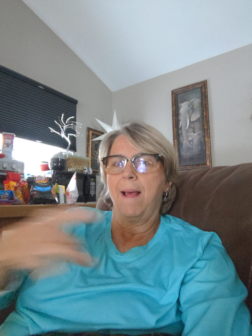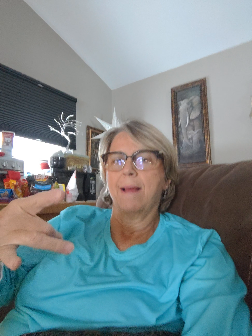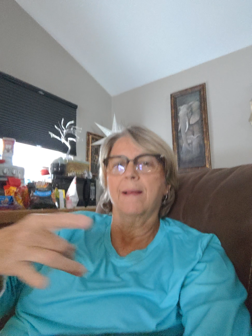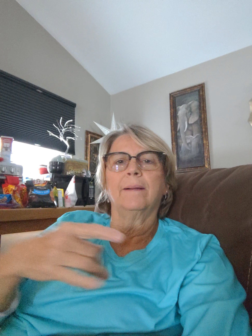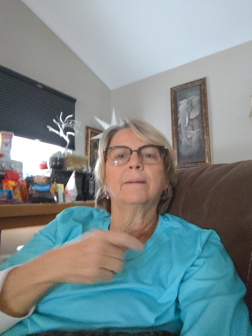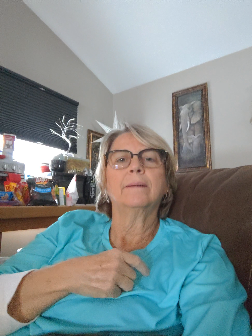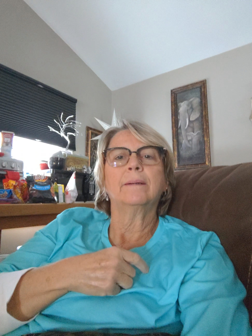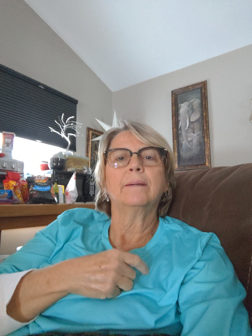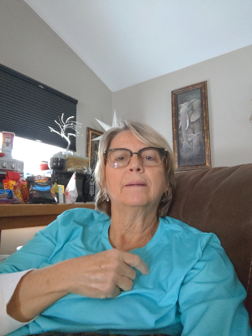like